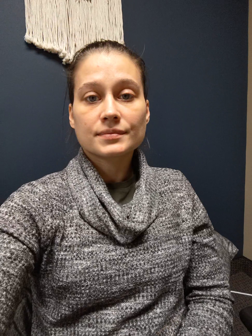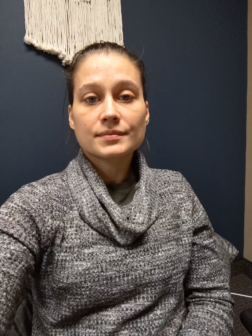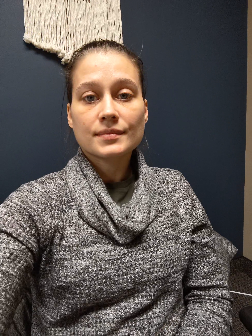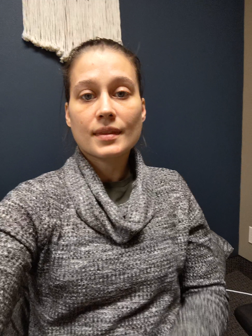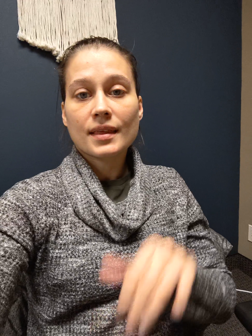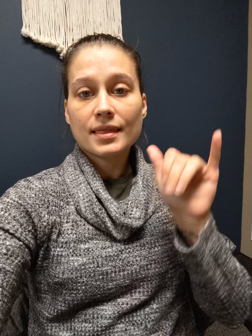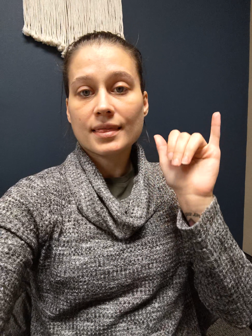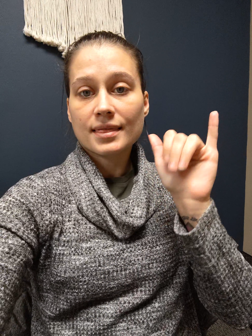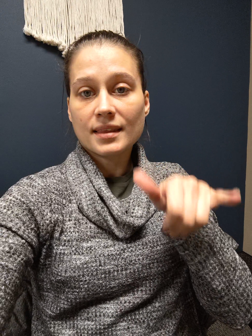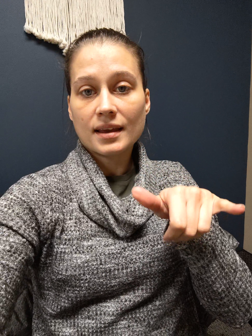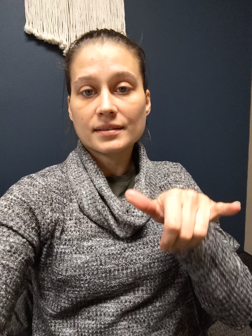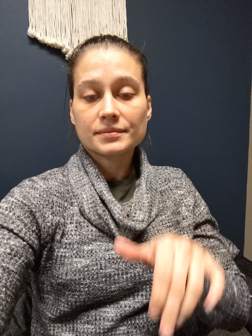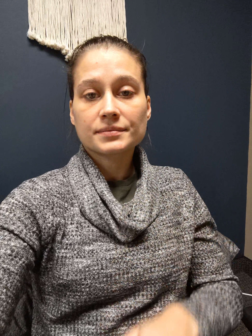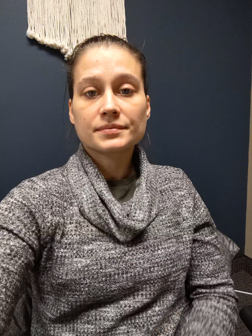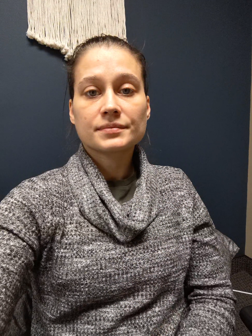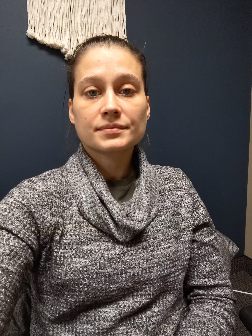that